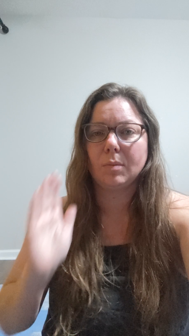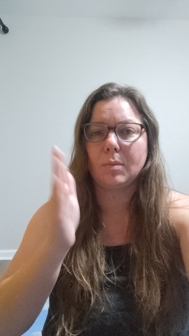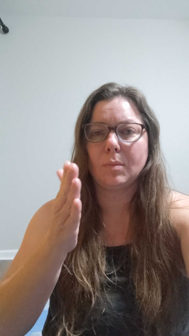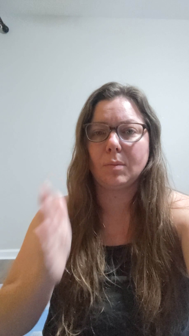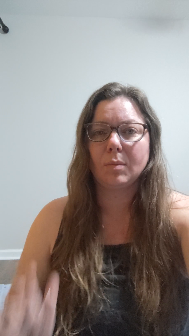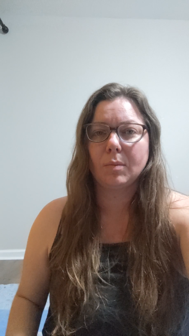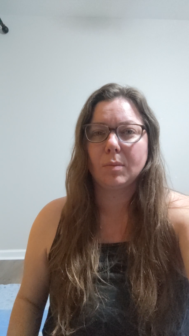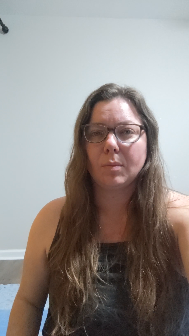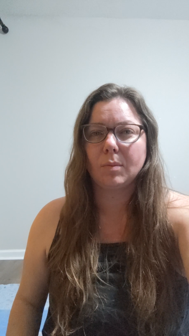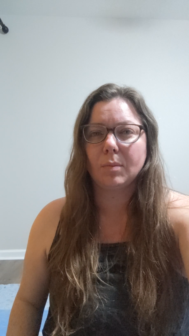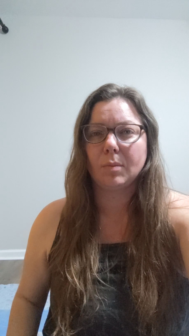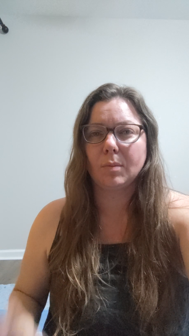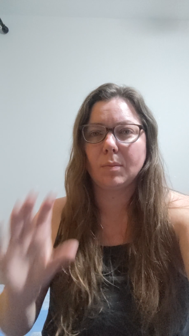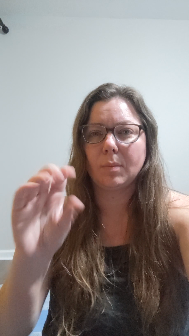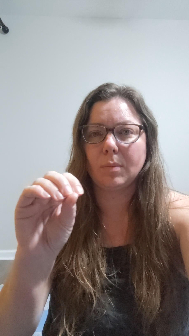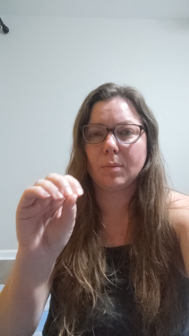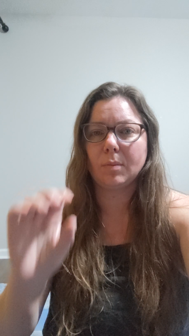bite